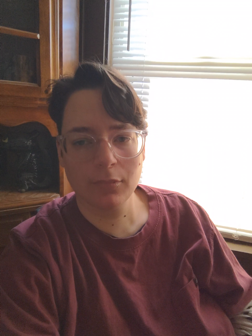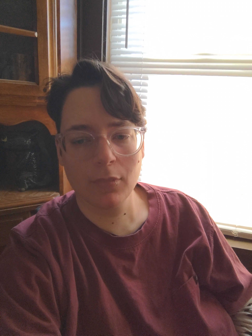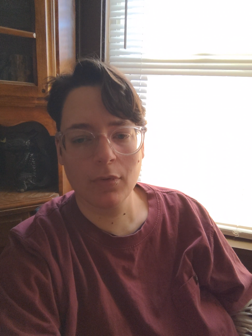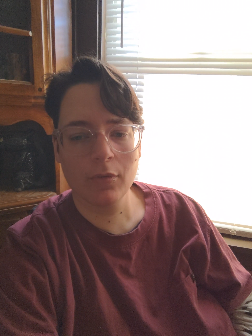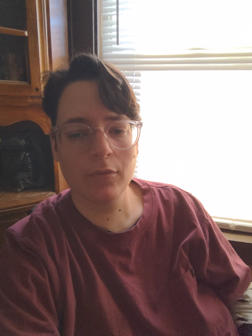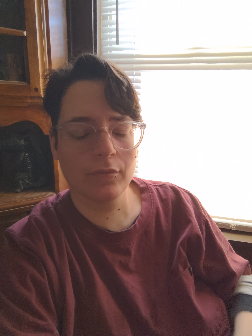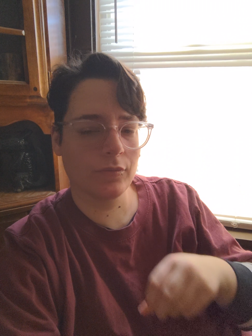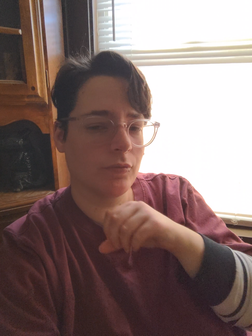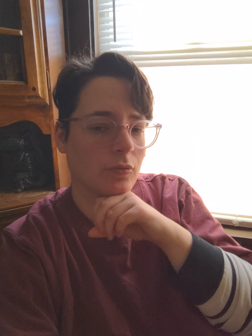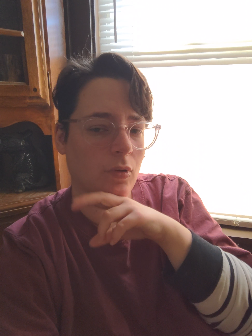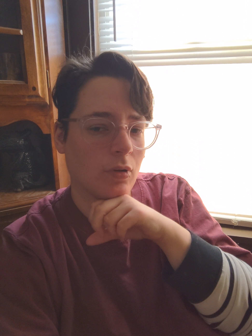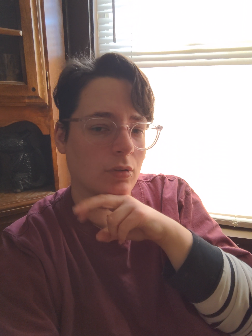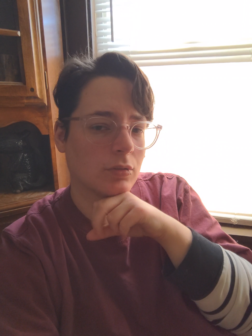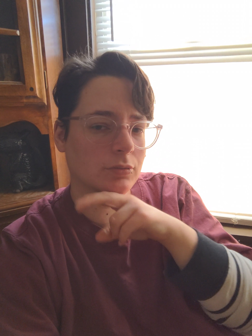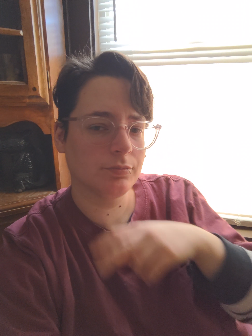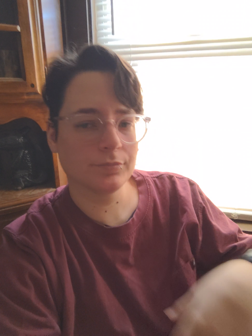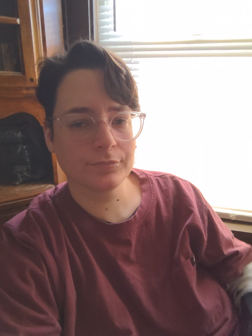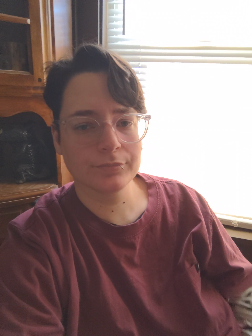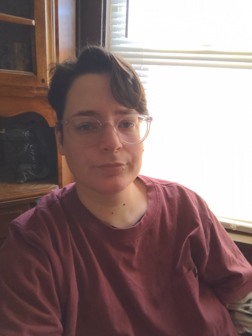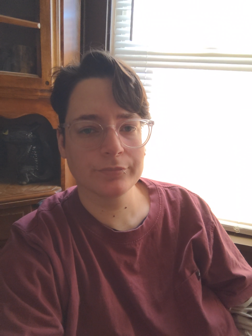frog